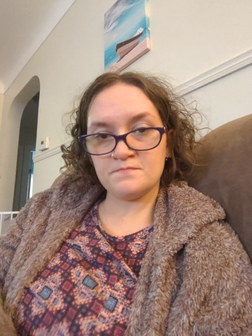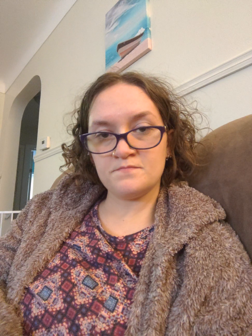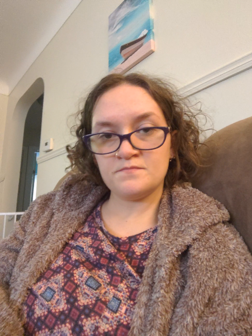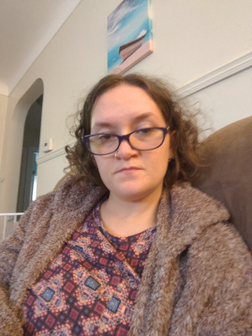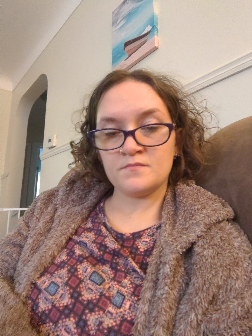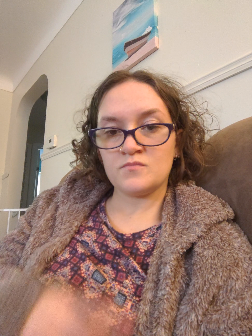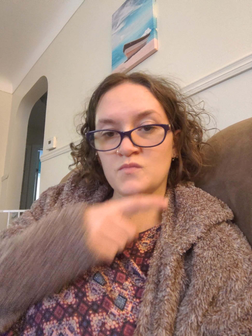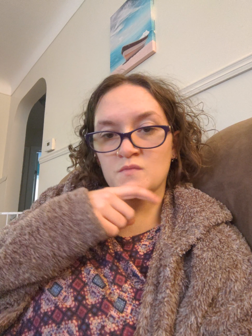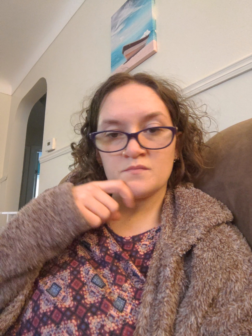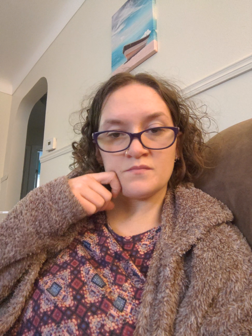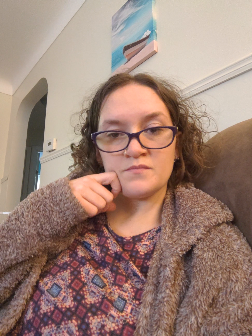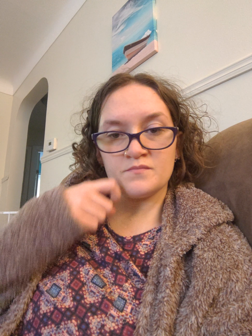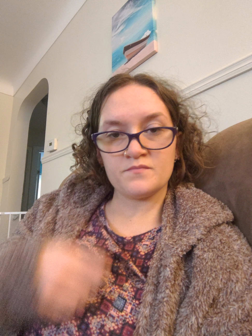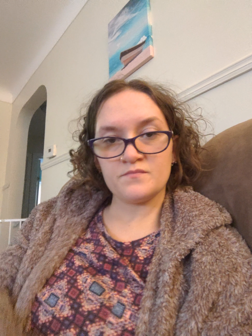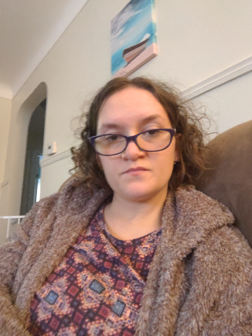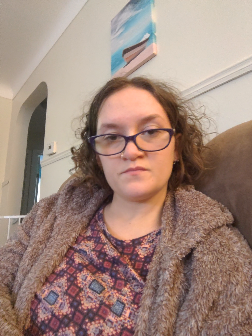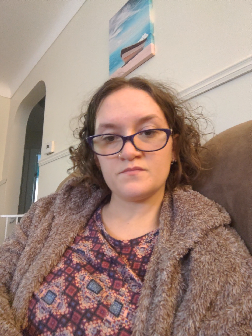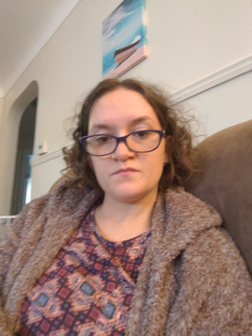dry